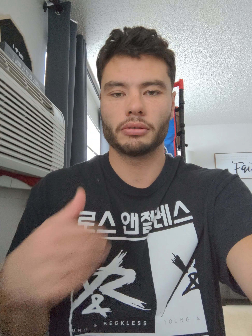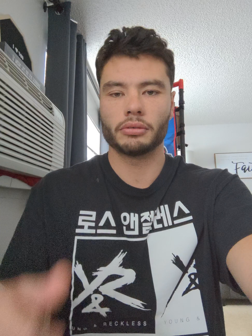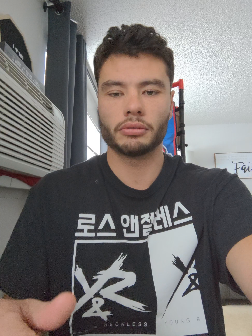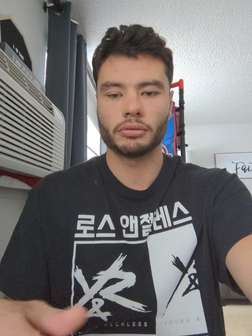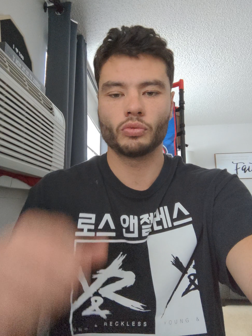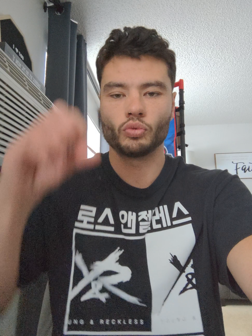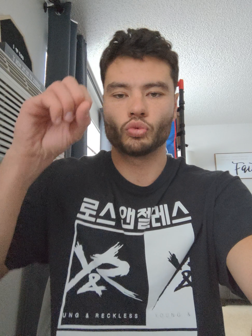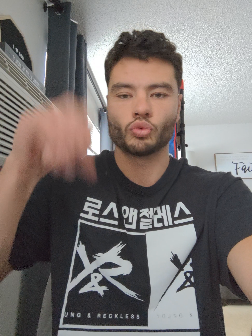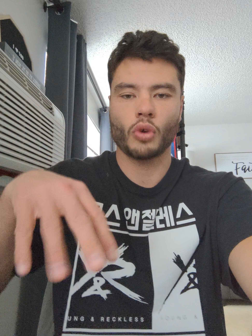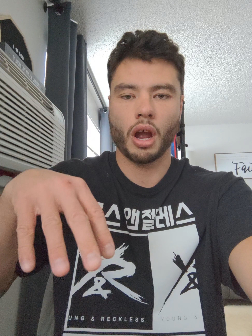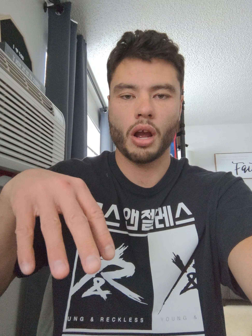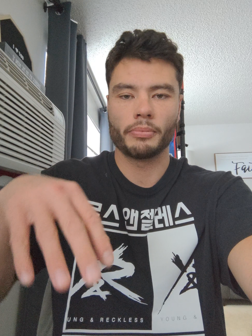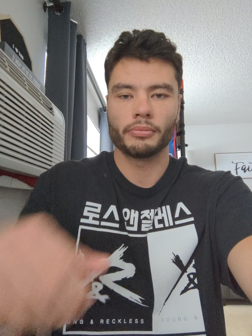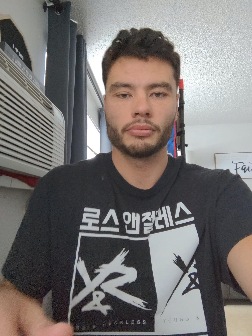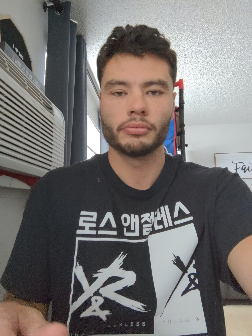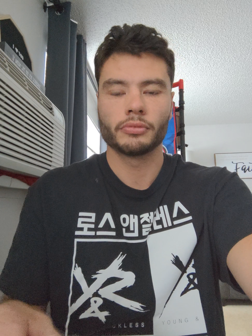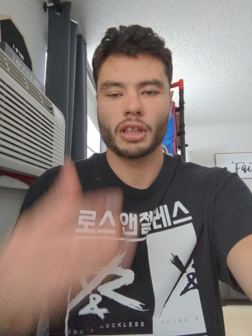drop